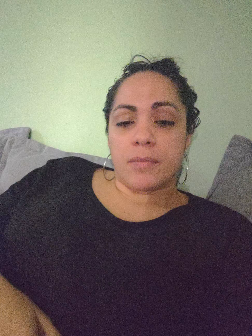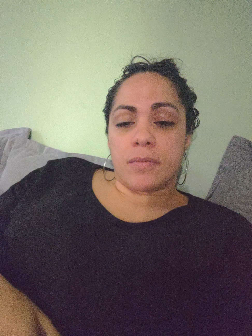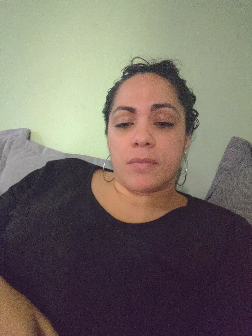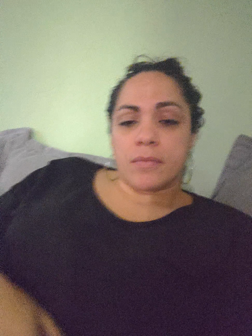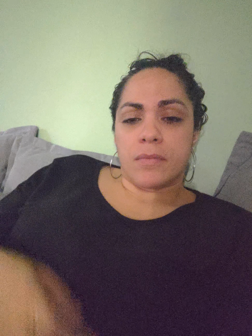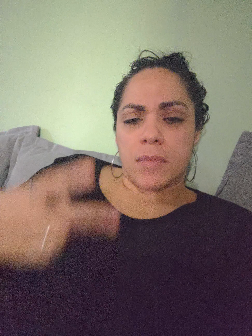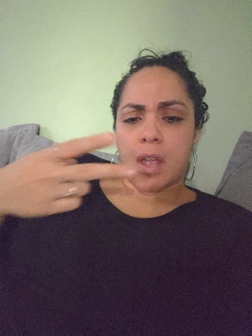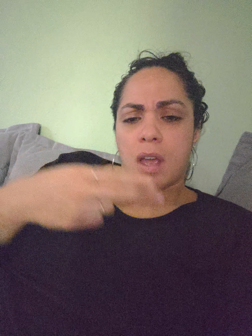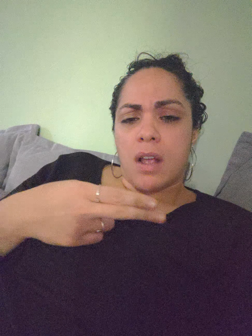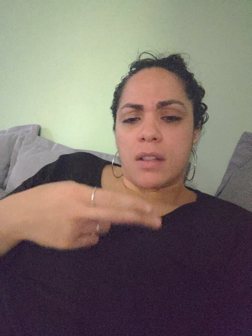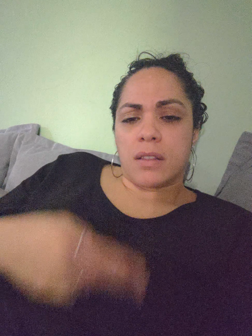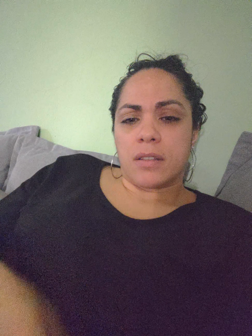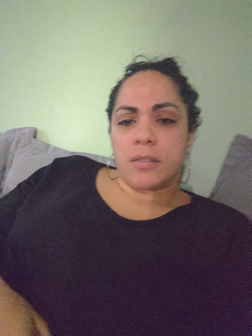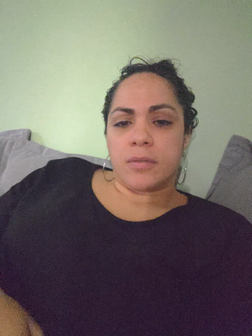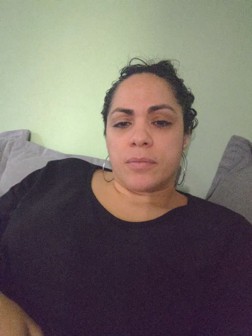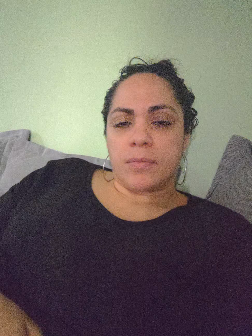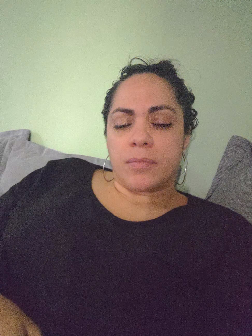cut